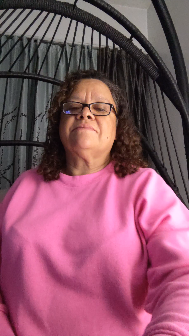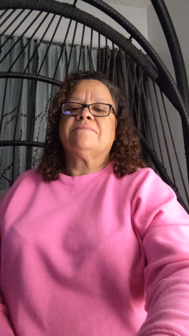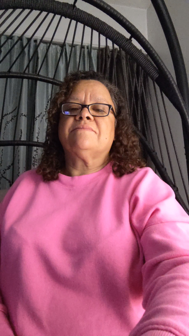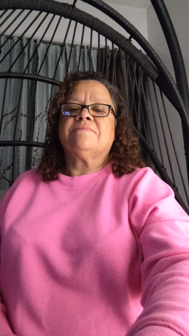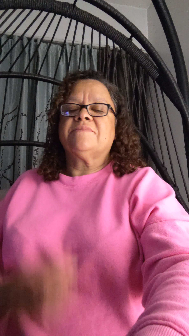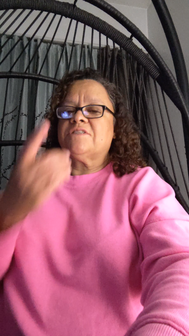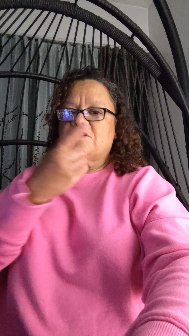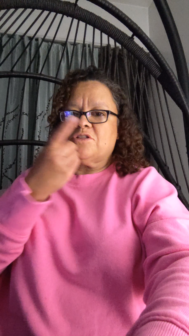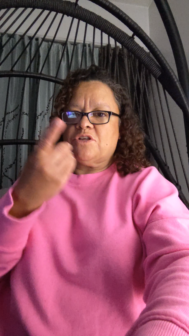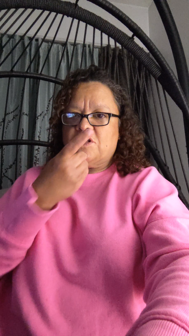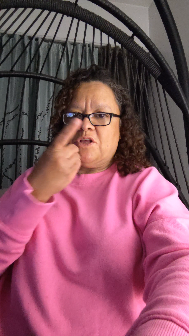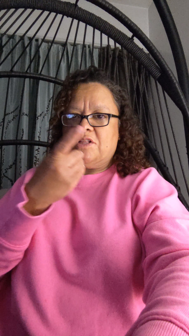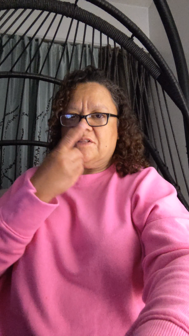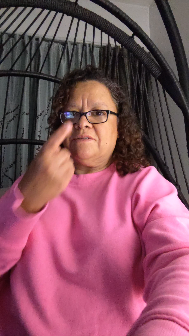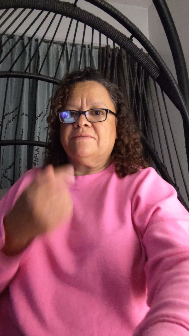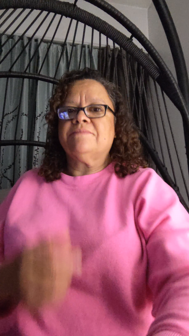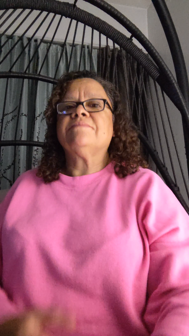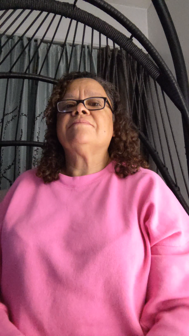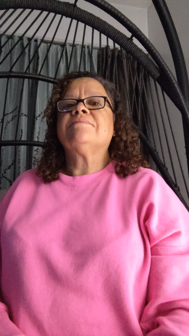dinner